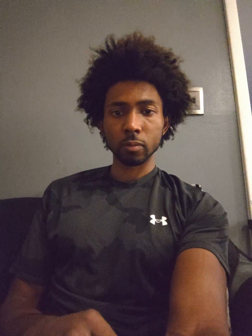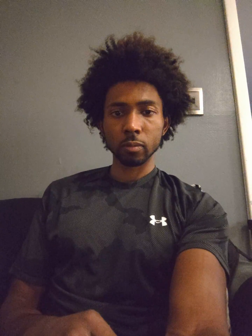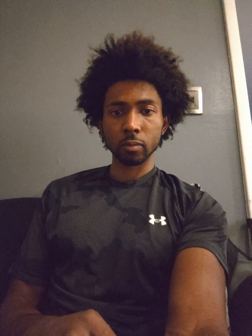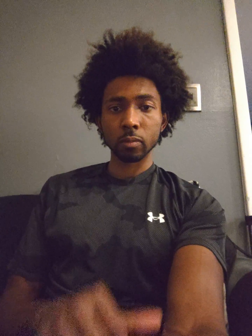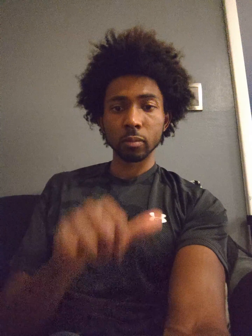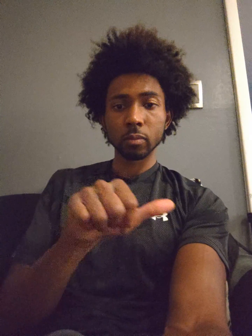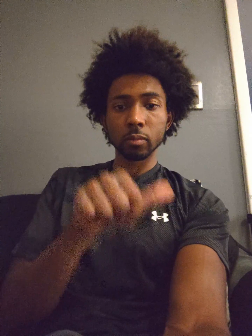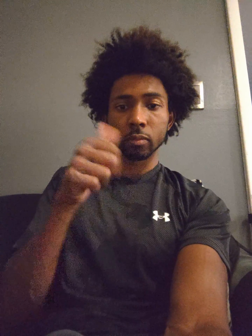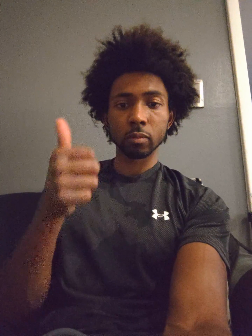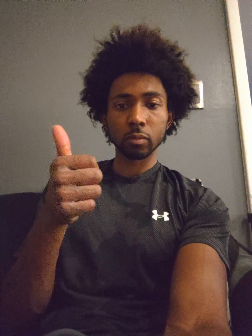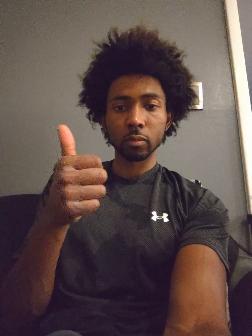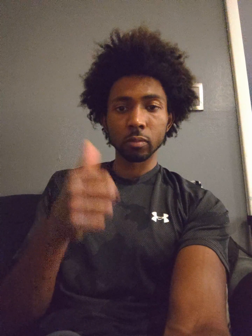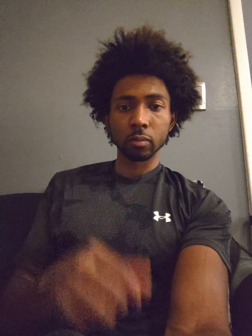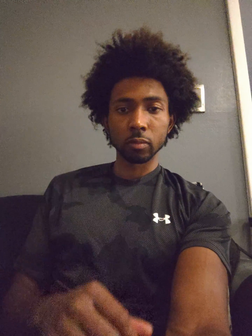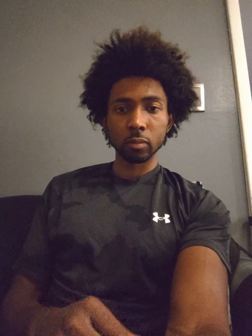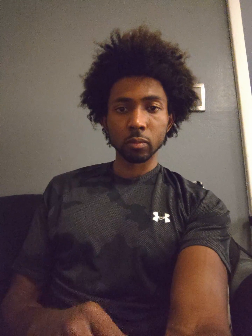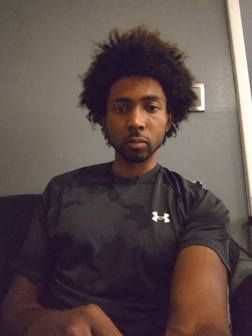other